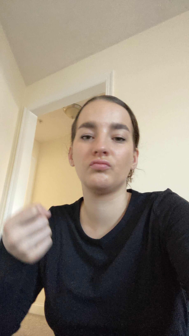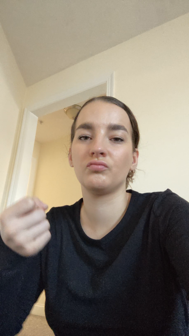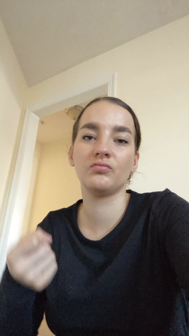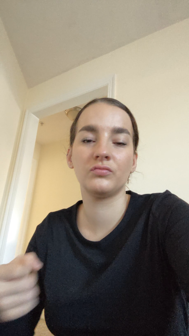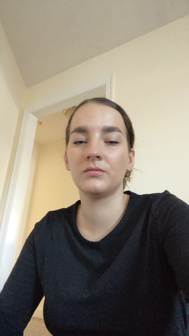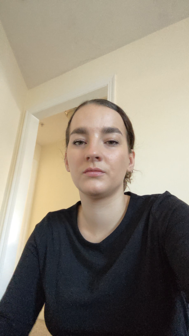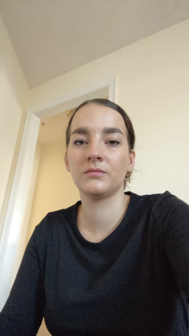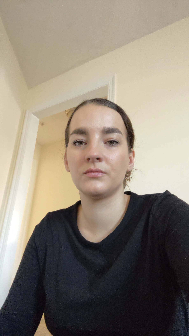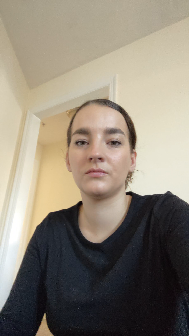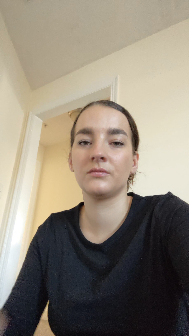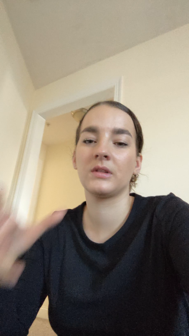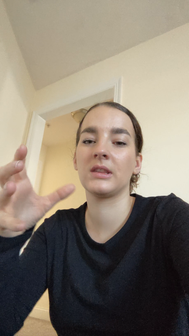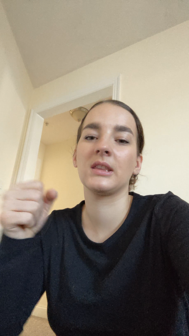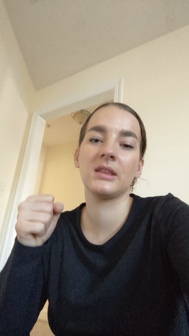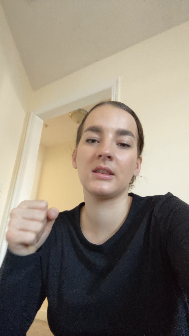get